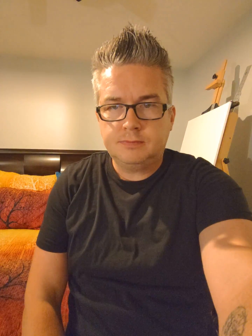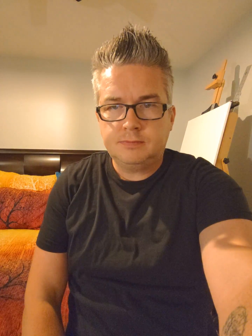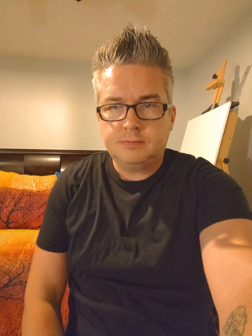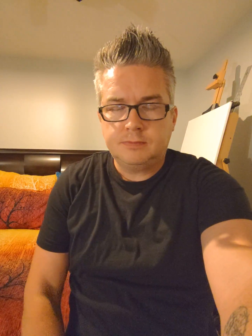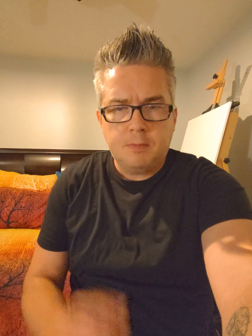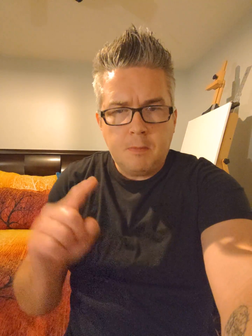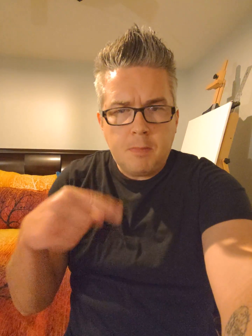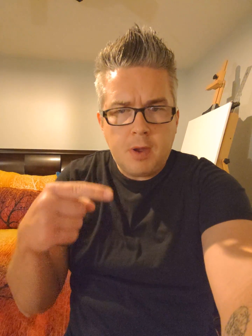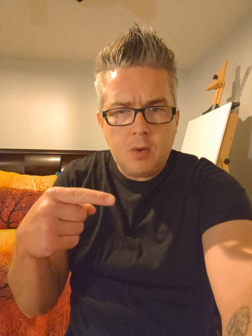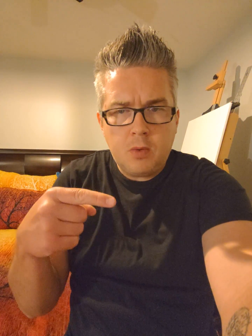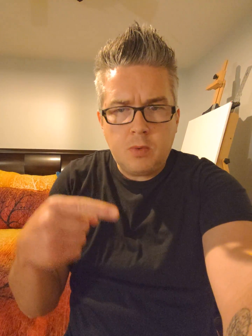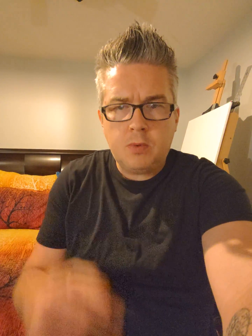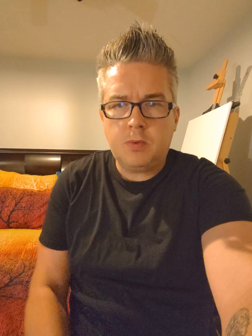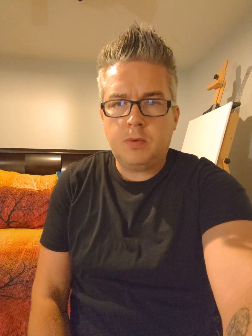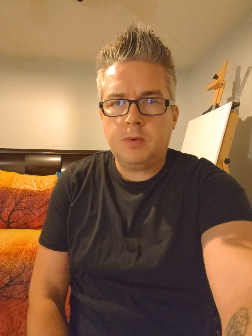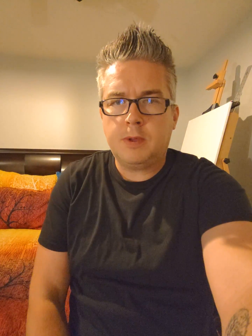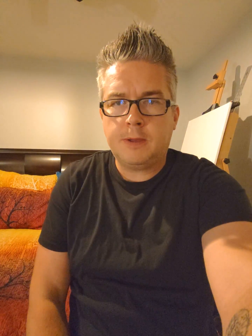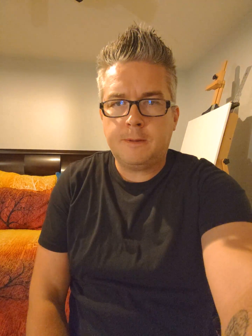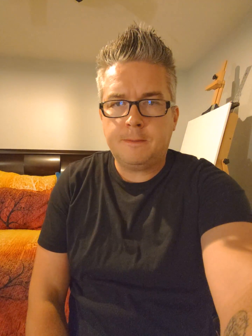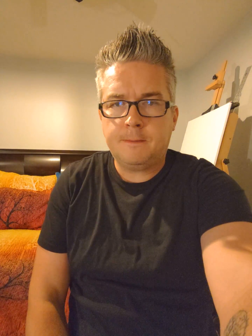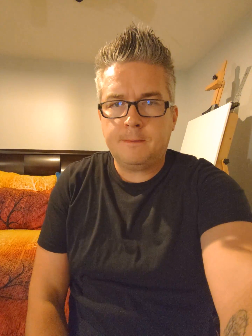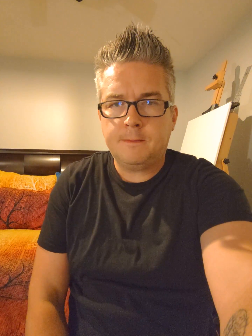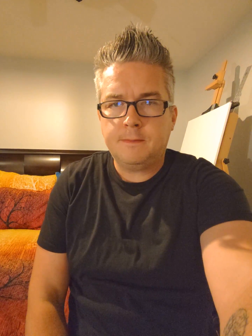about